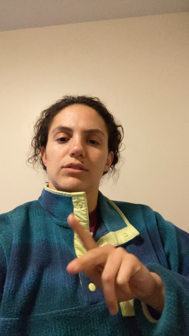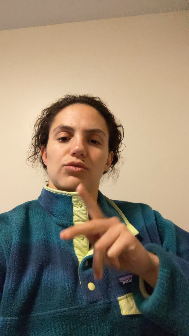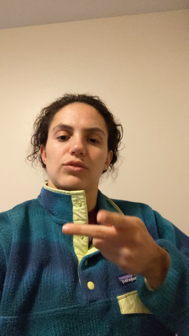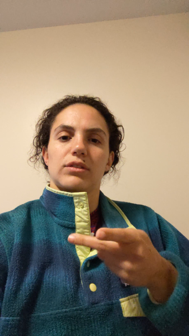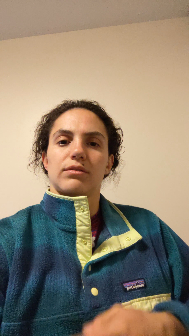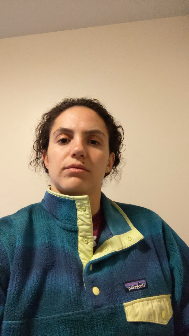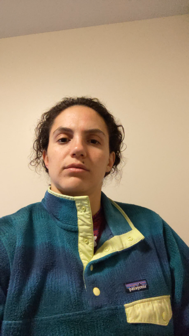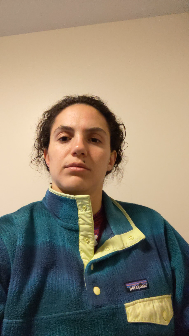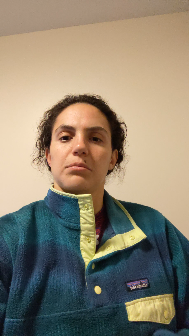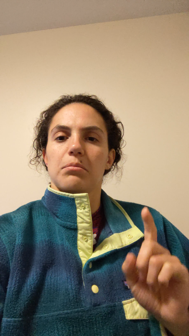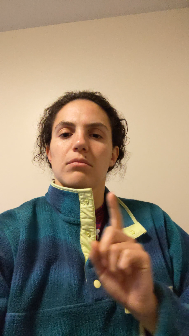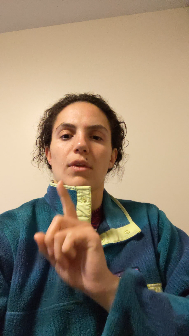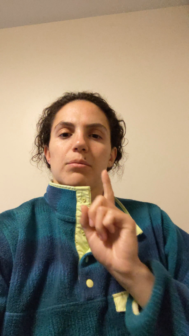bump